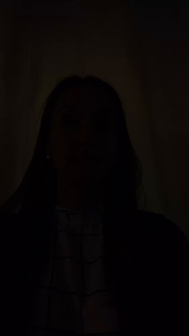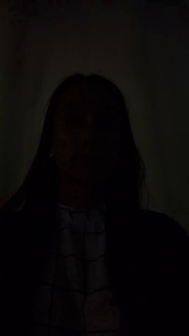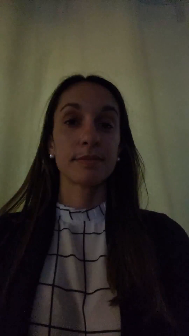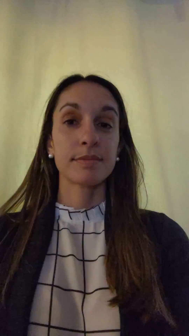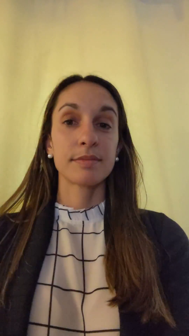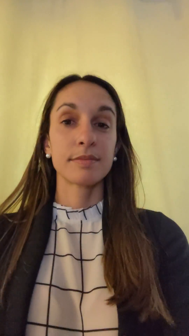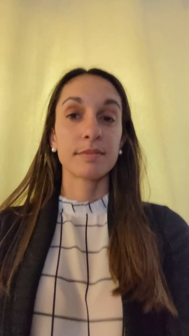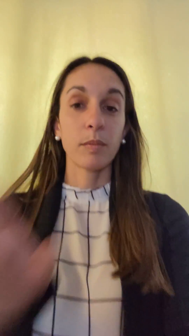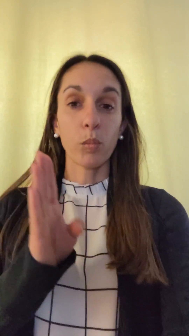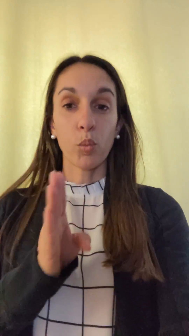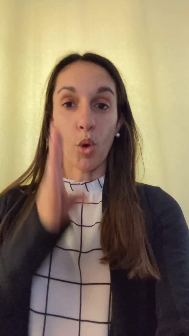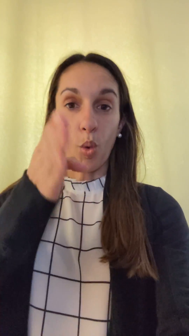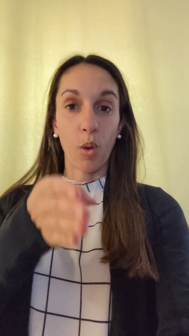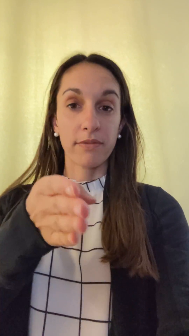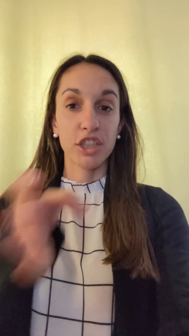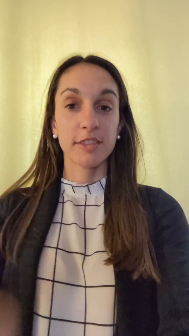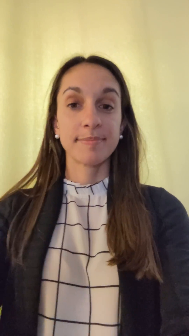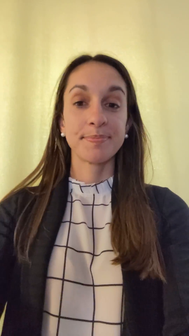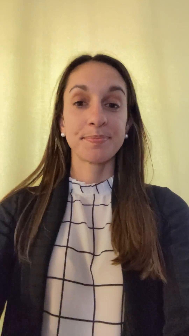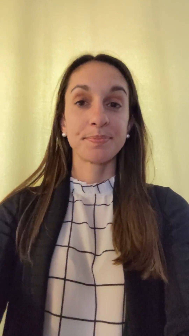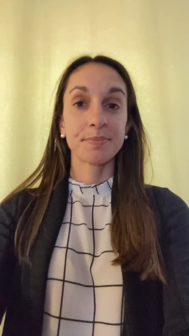over